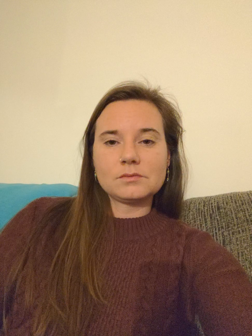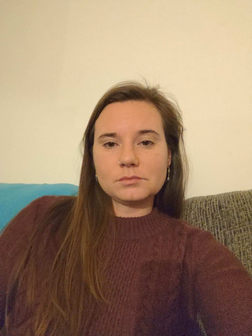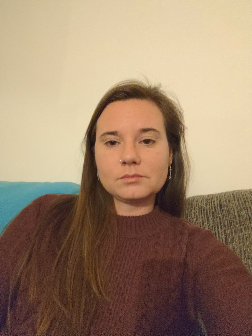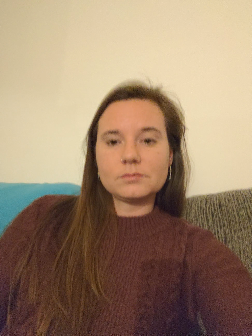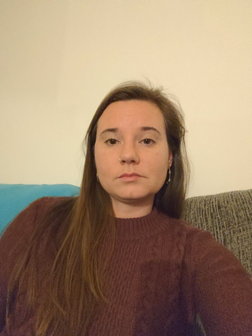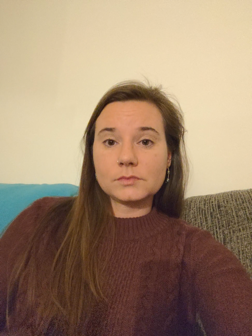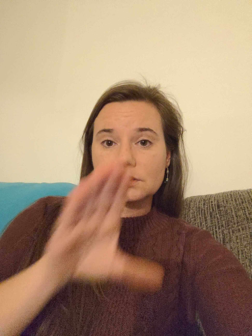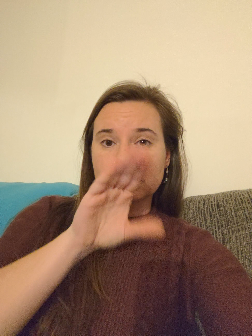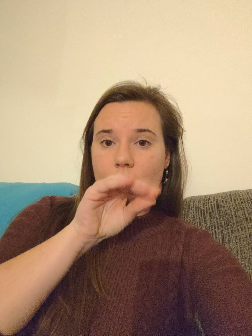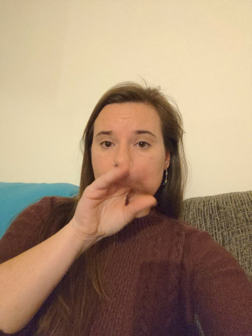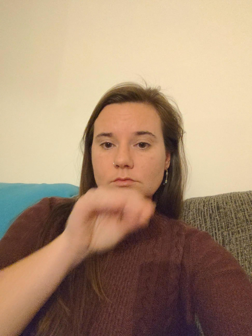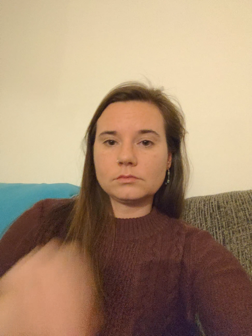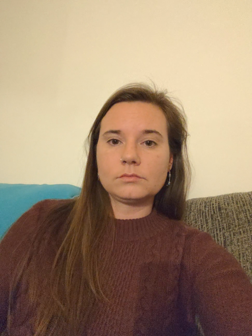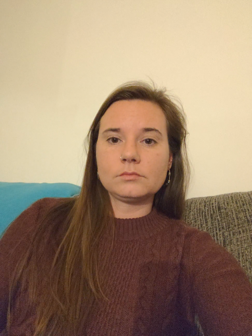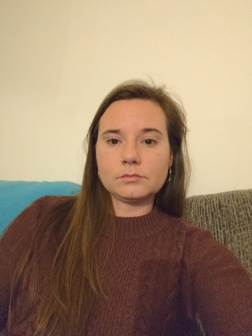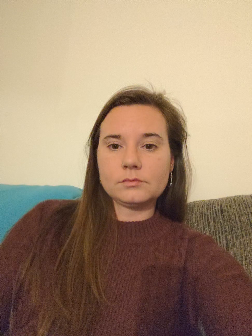duck